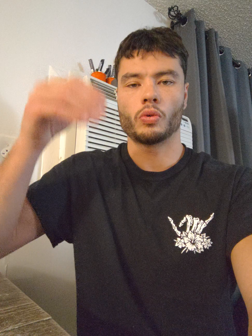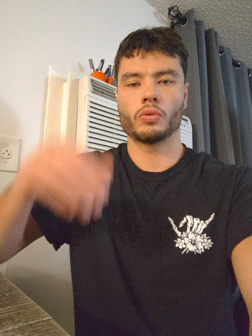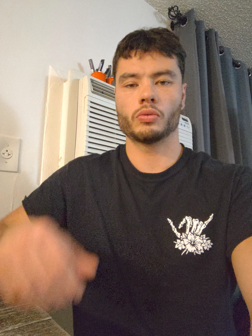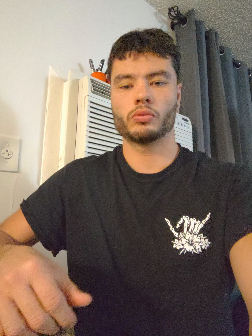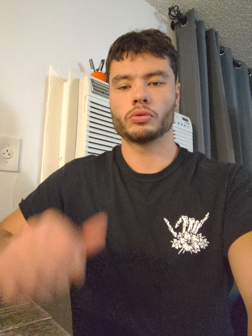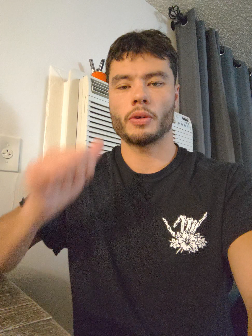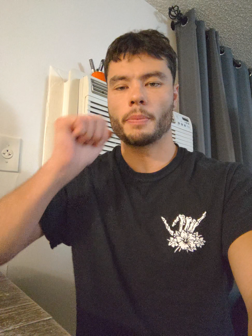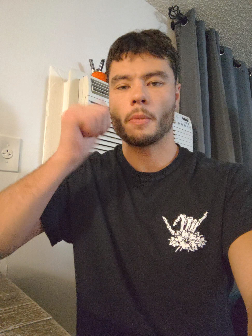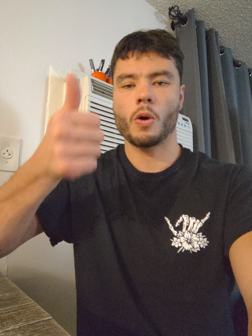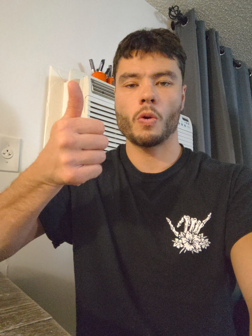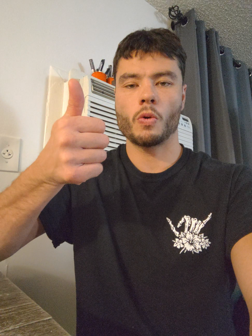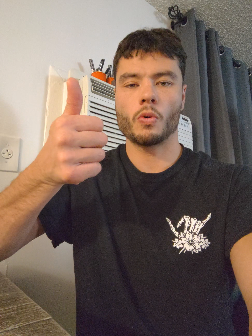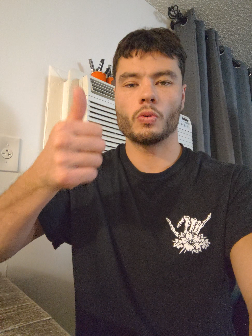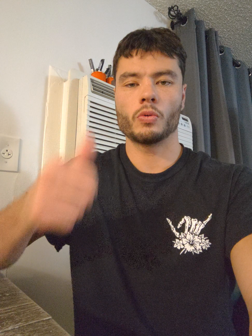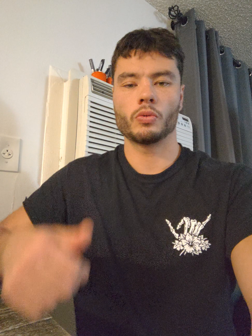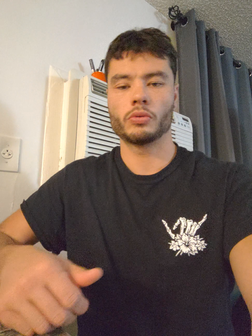tomorrow